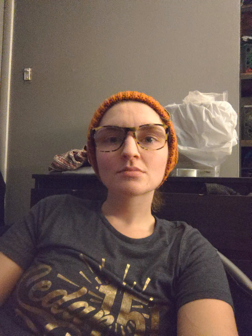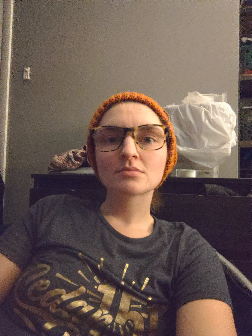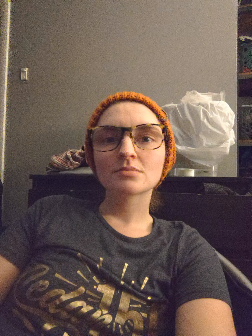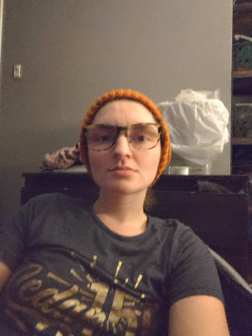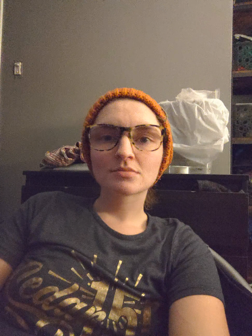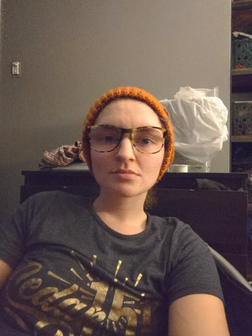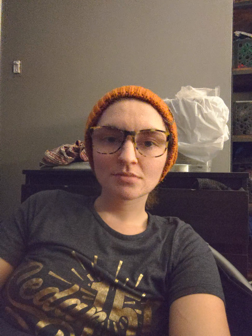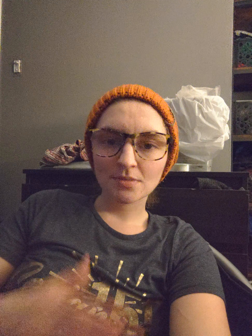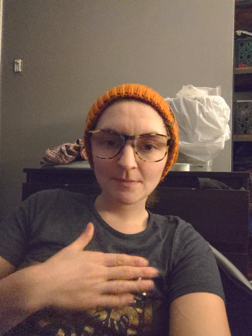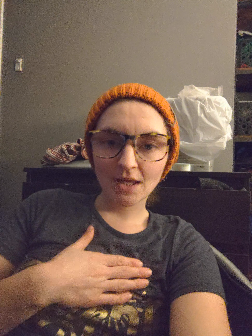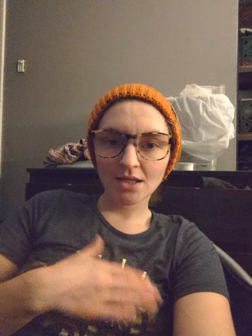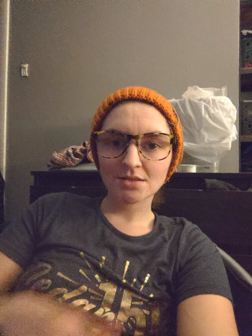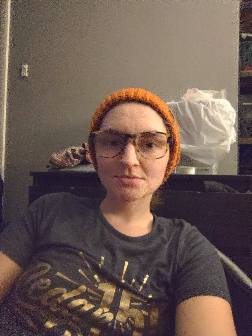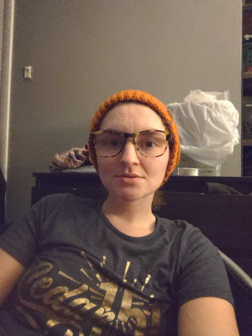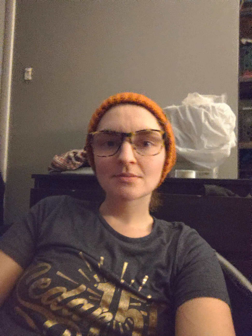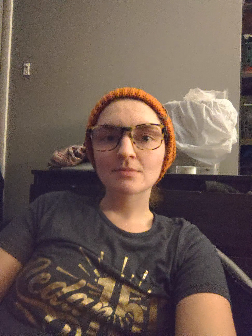my